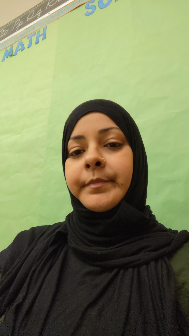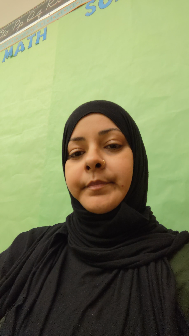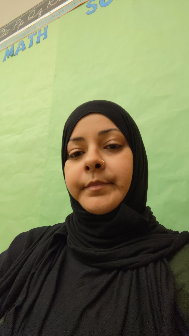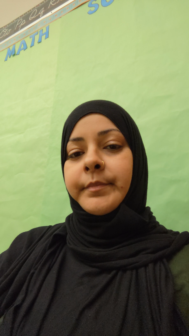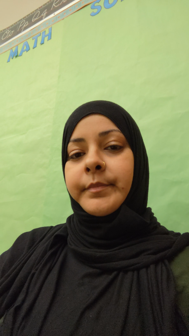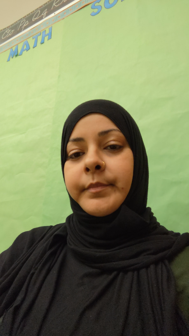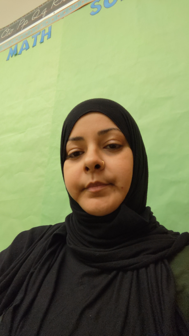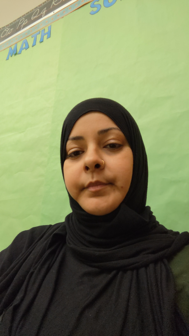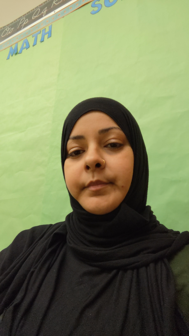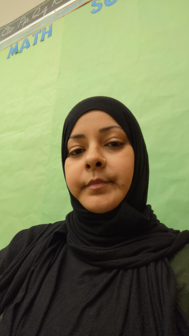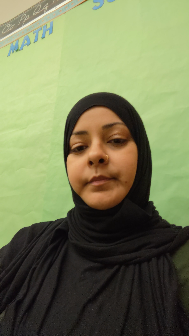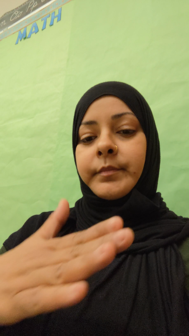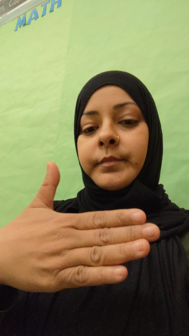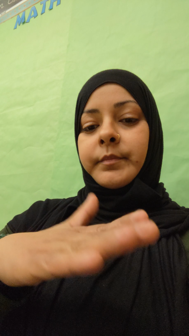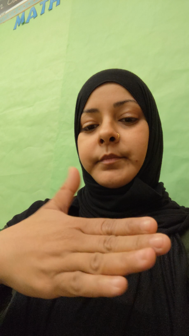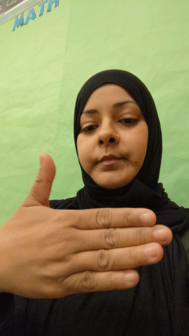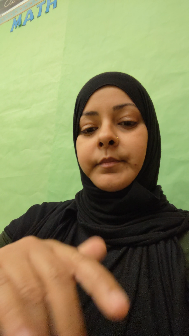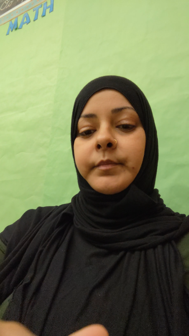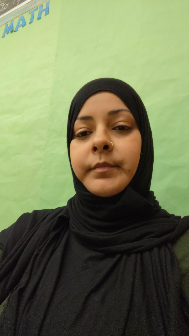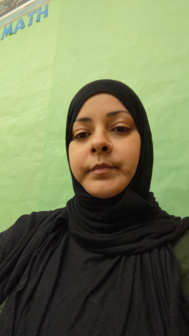cook